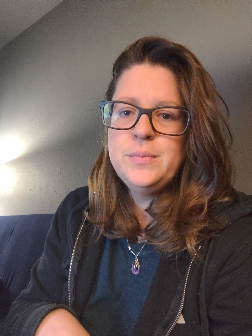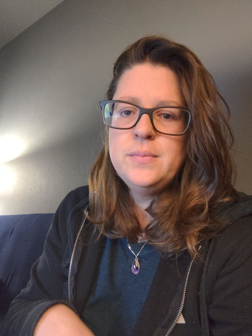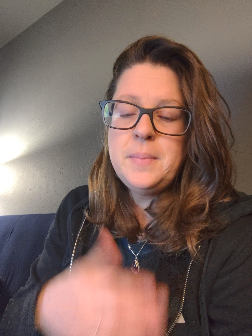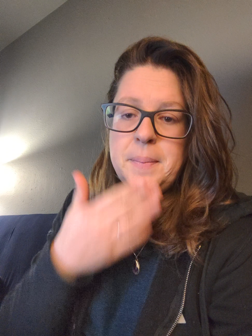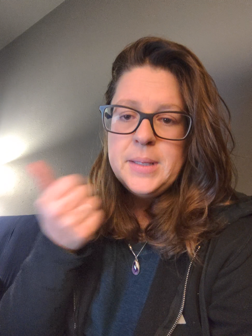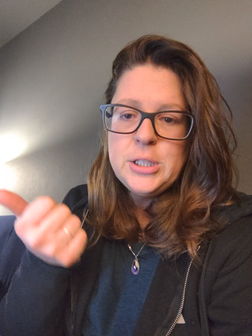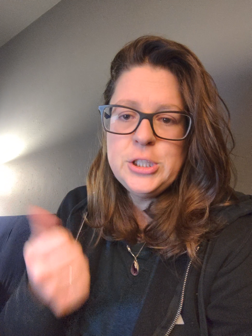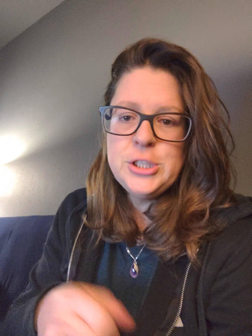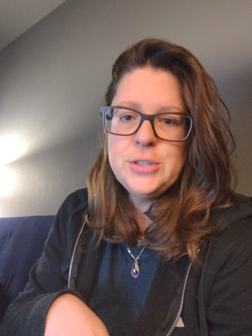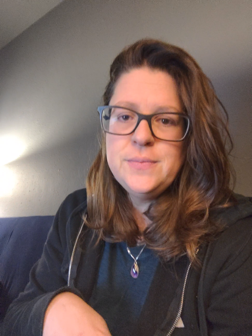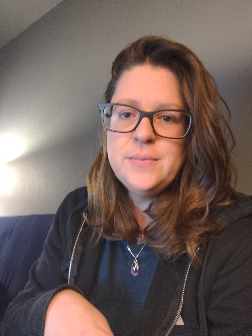better